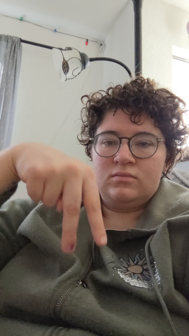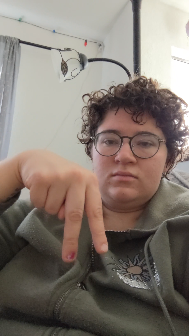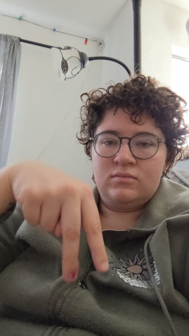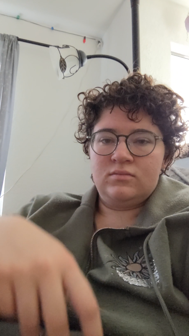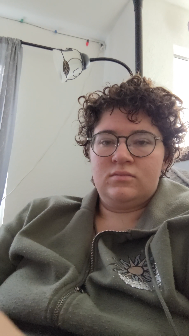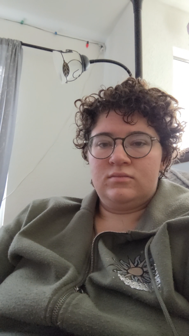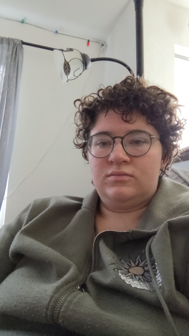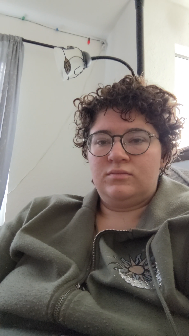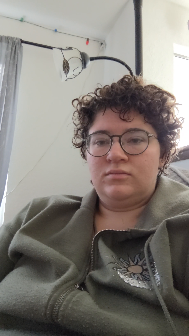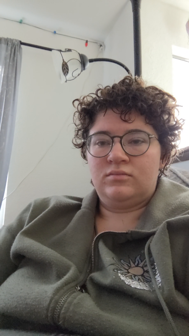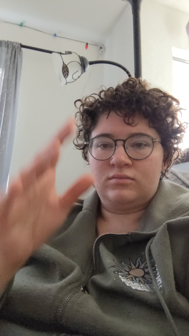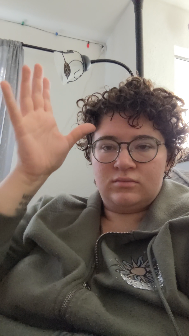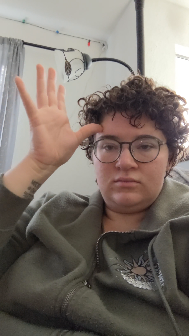deer